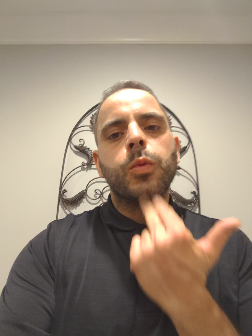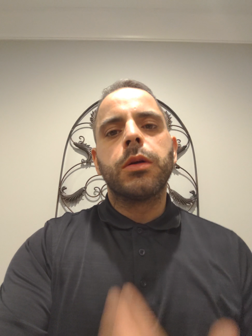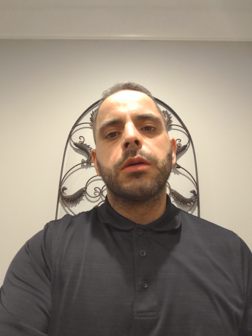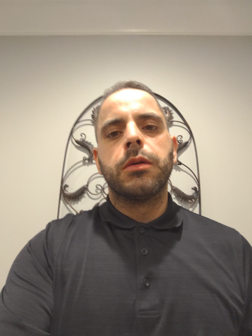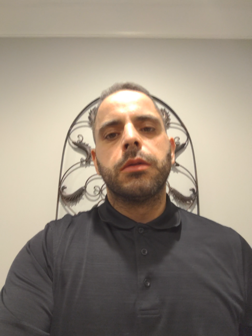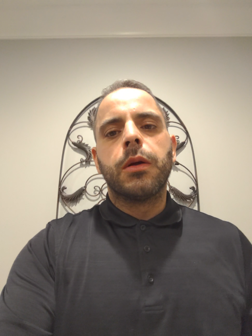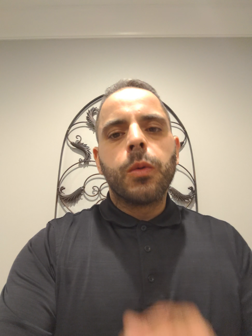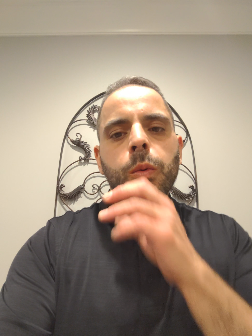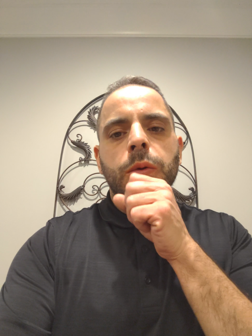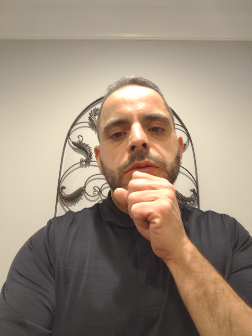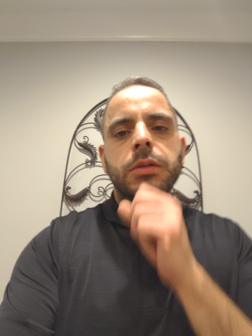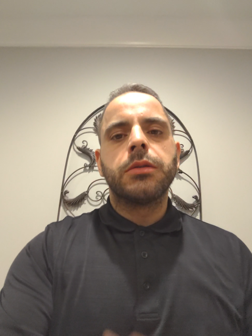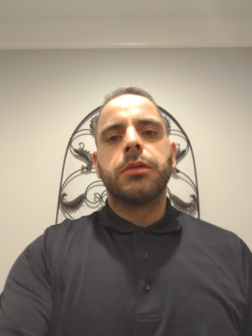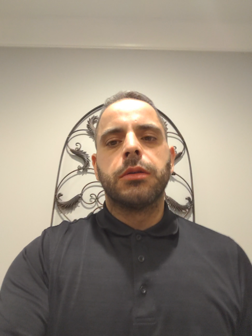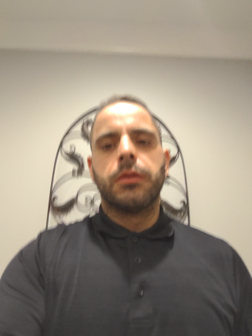orange